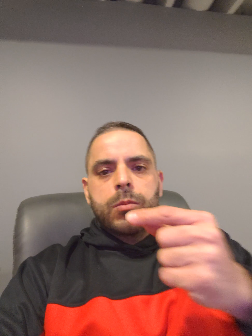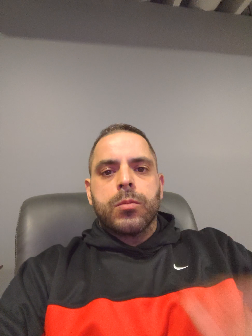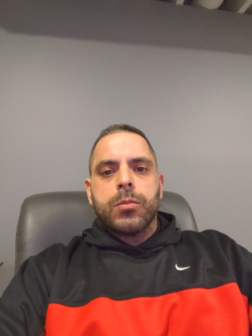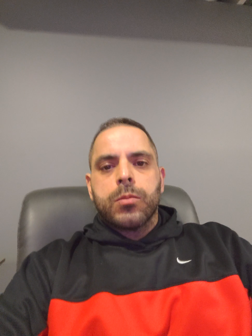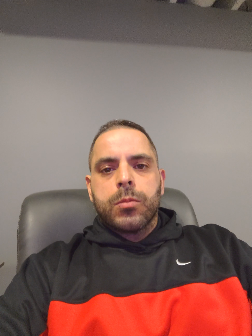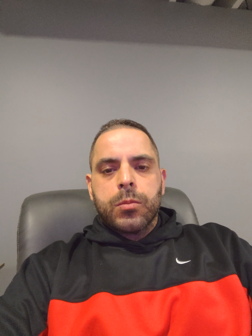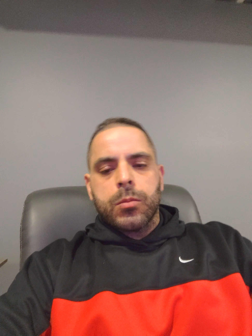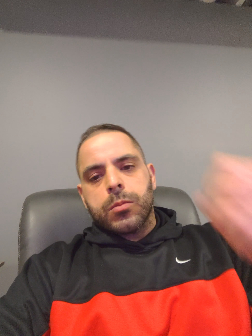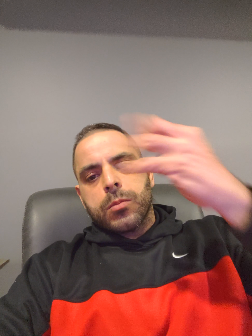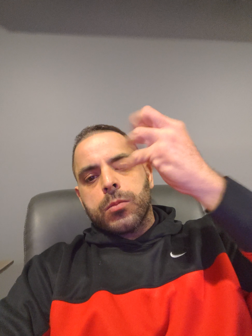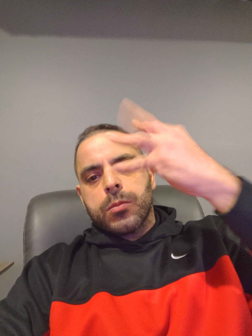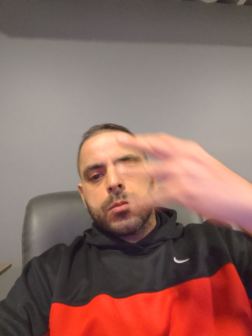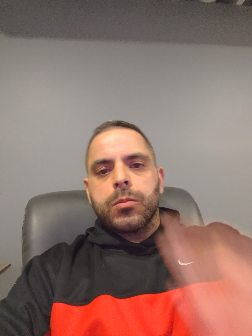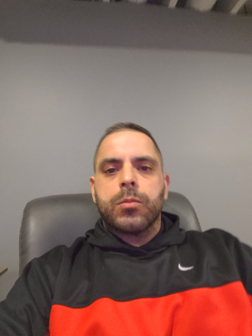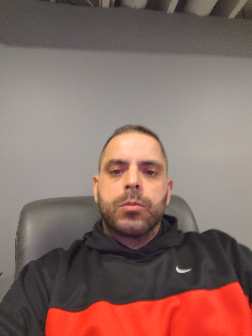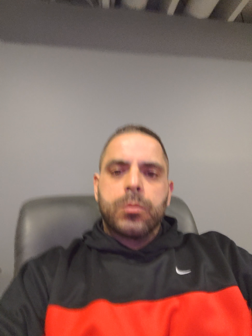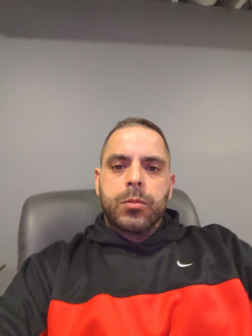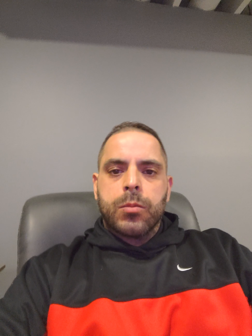shower